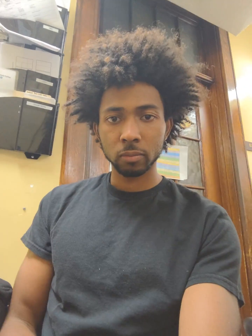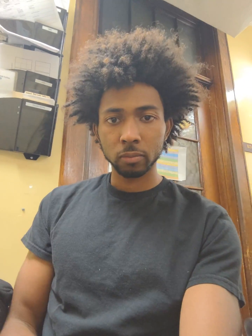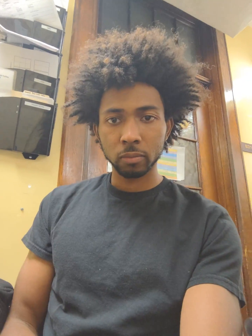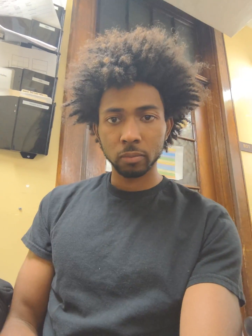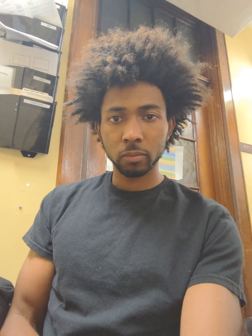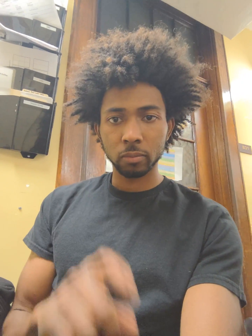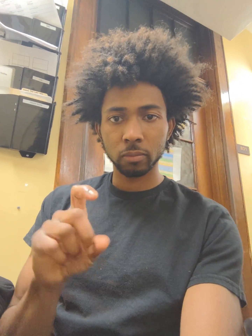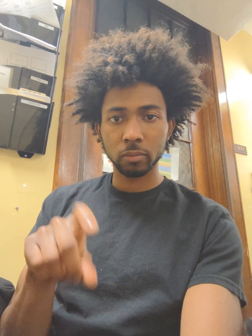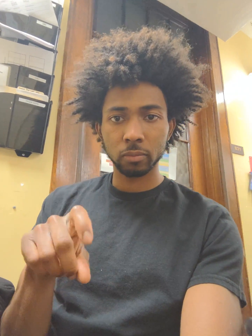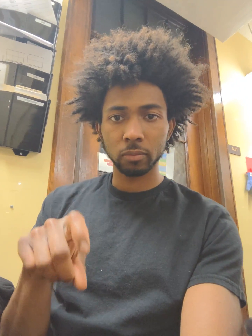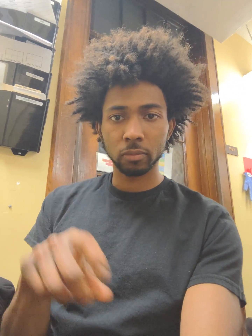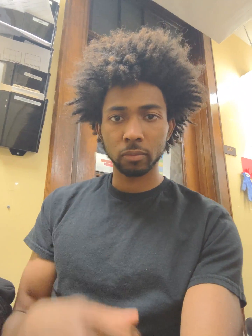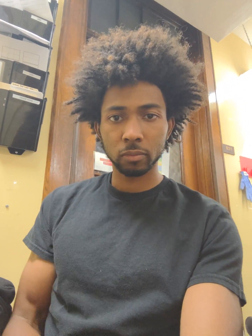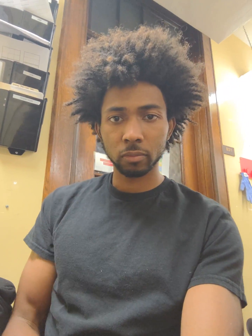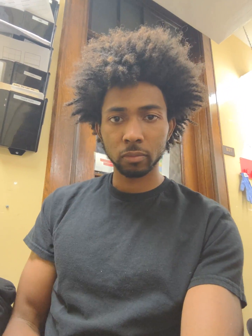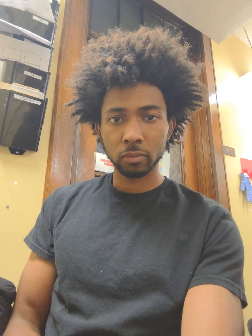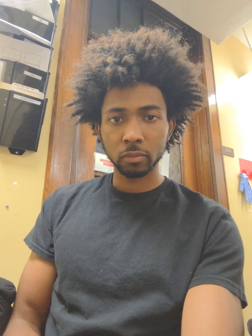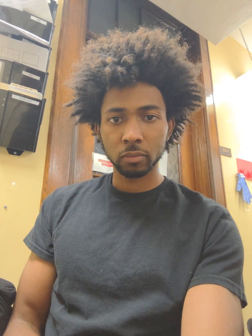need